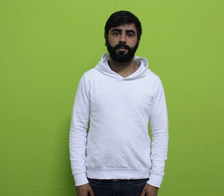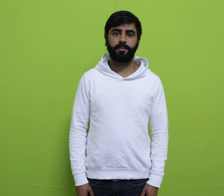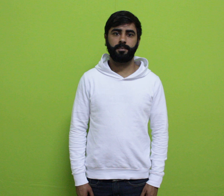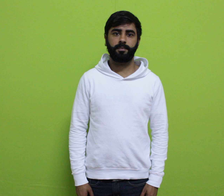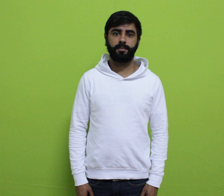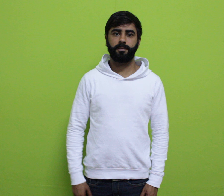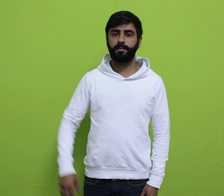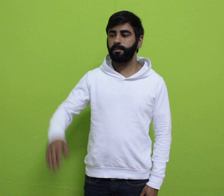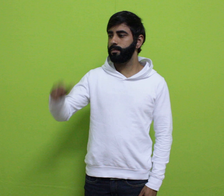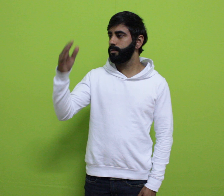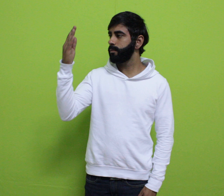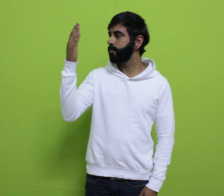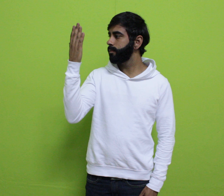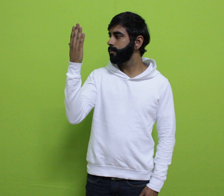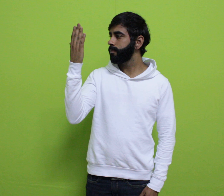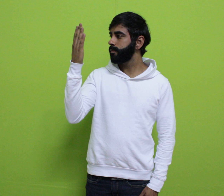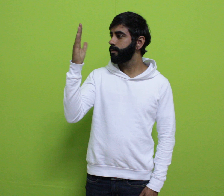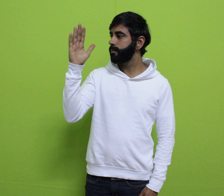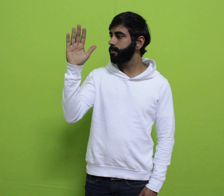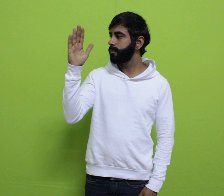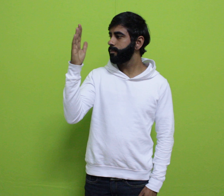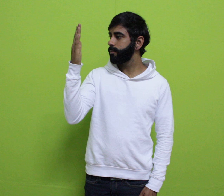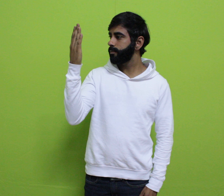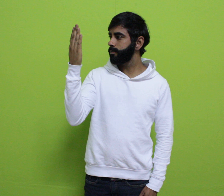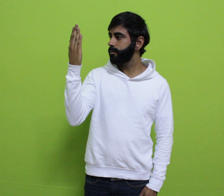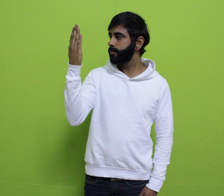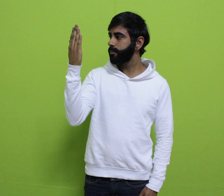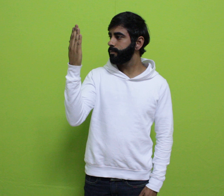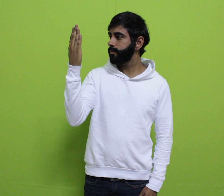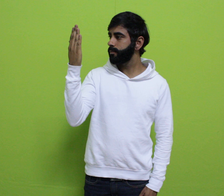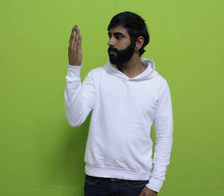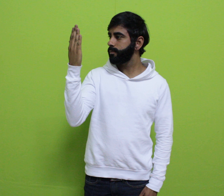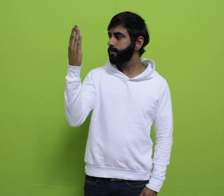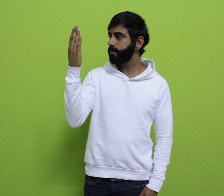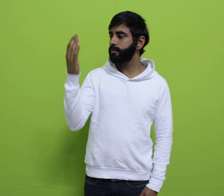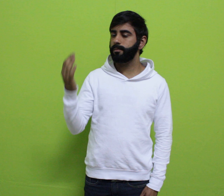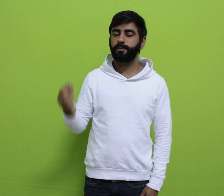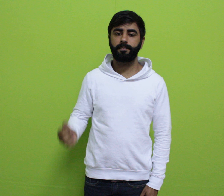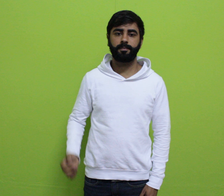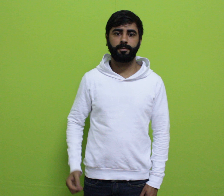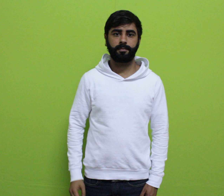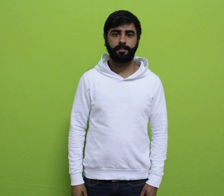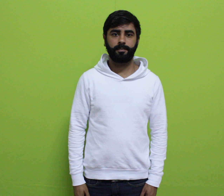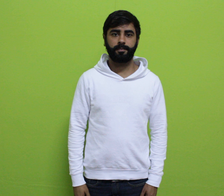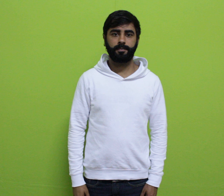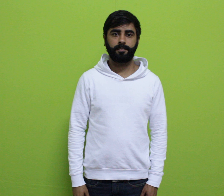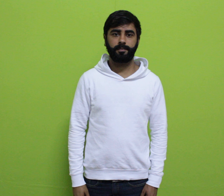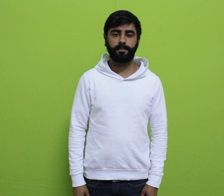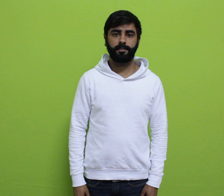espelho